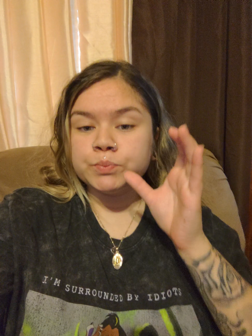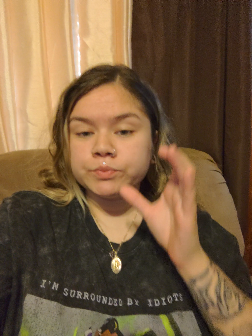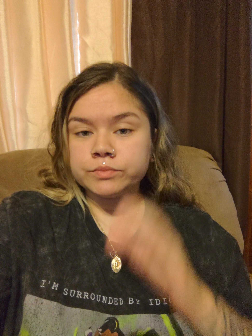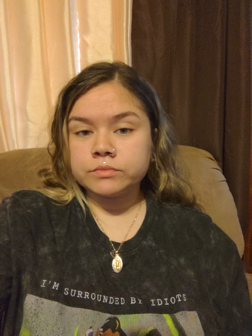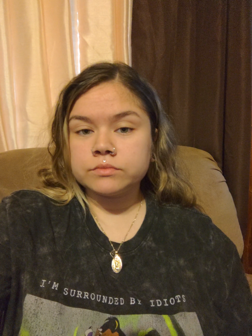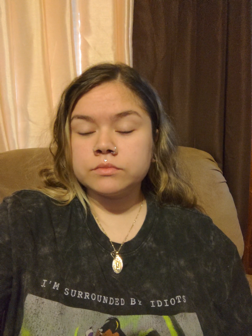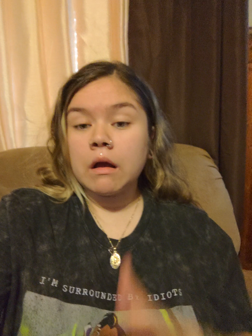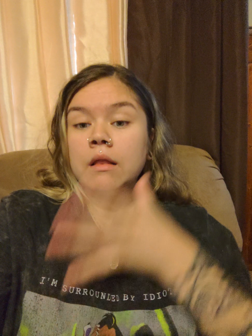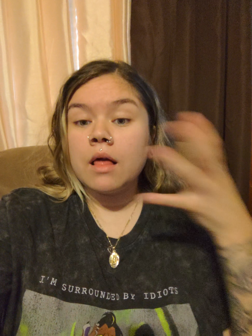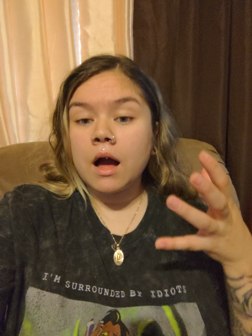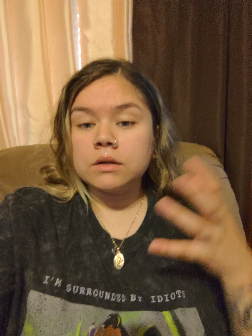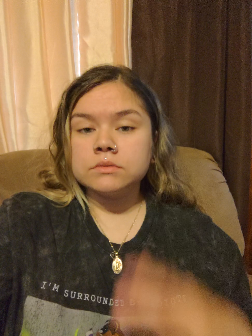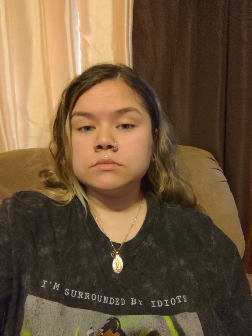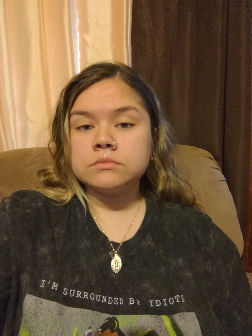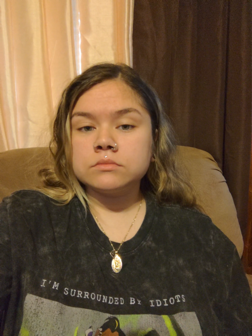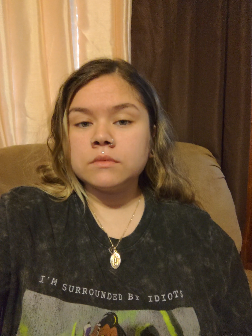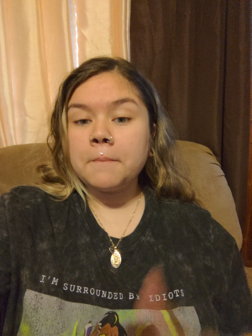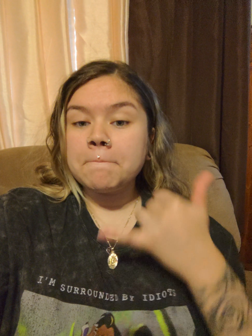a lot